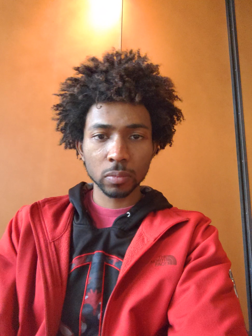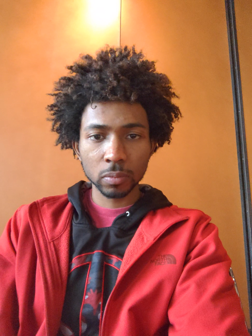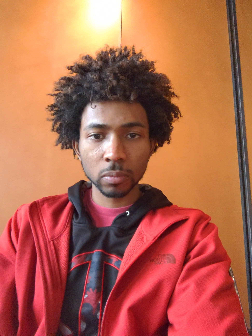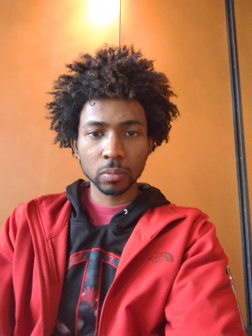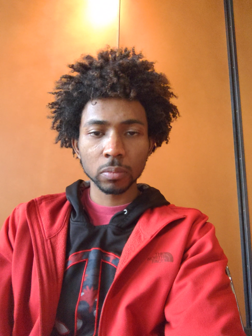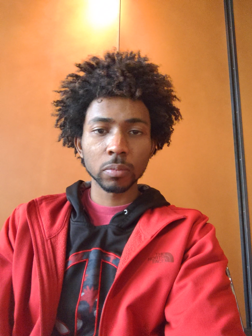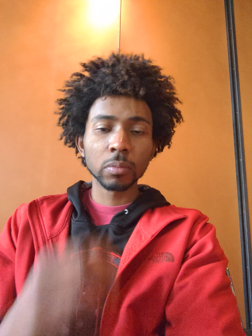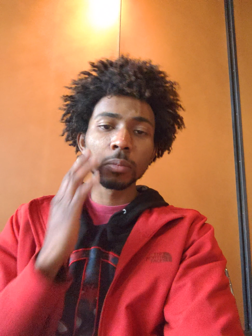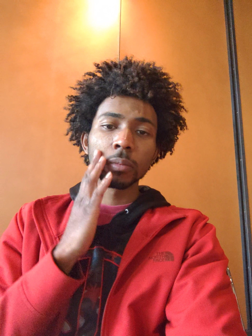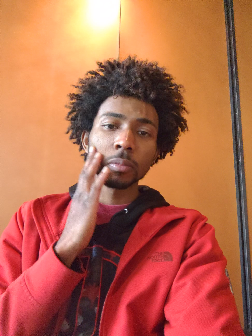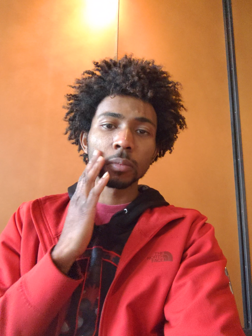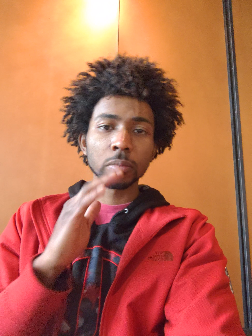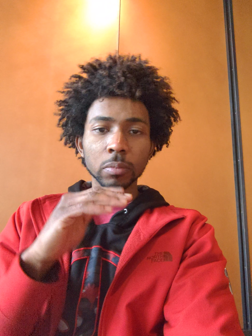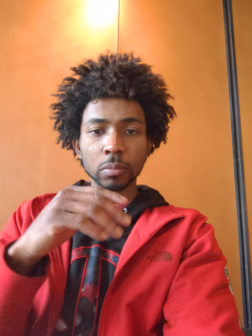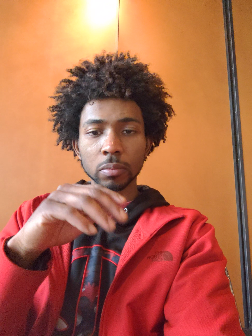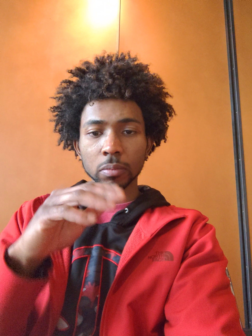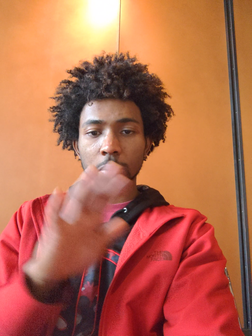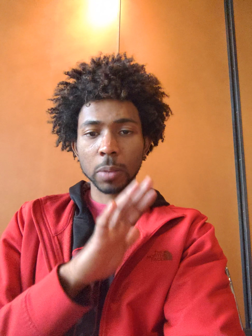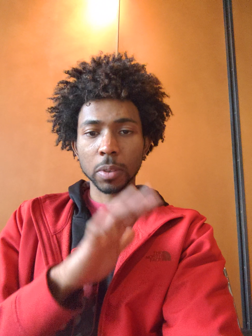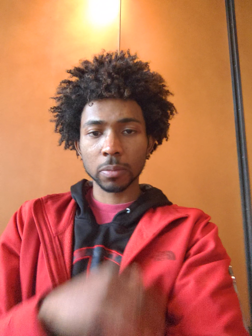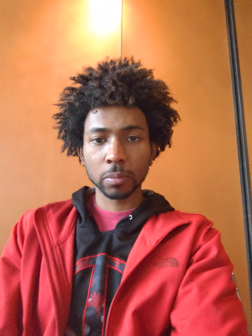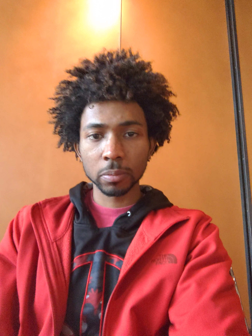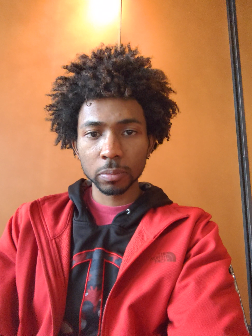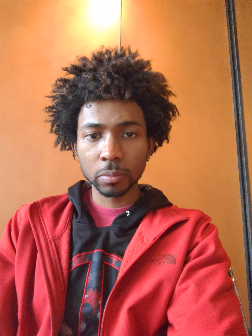napkin